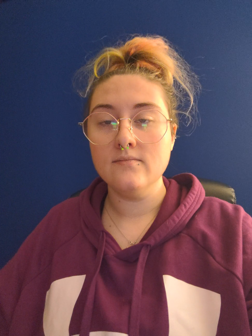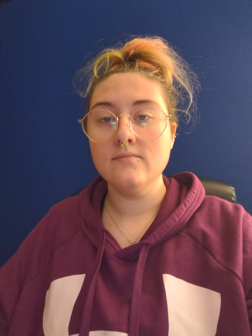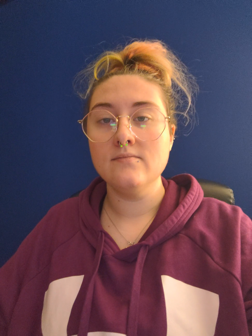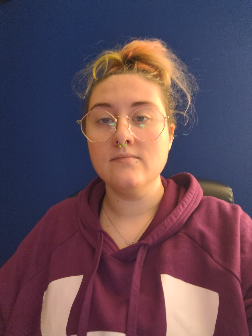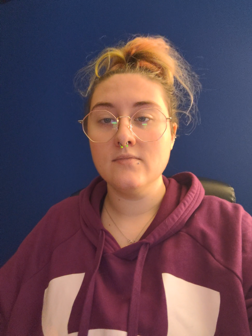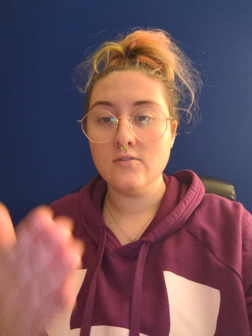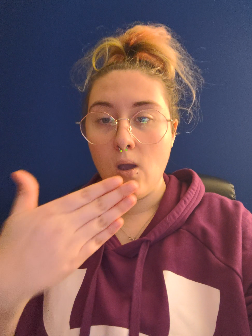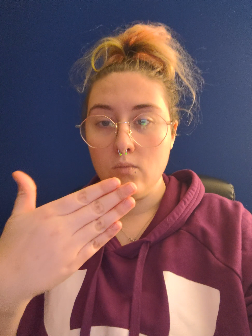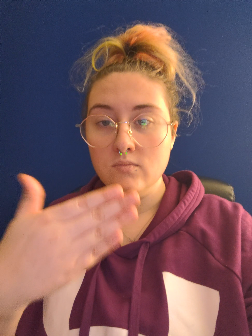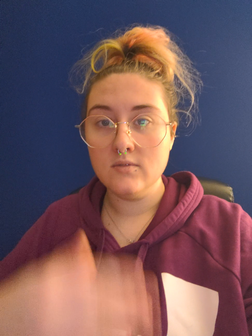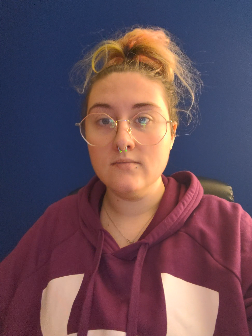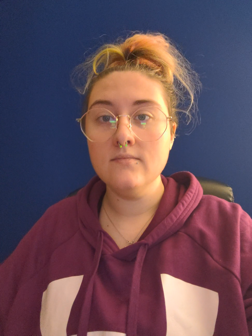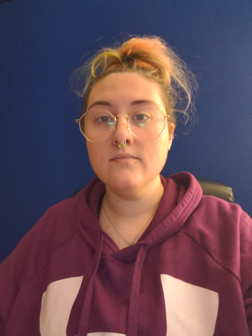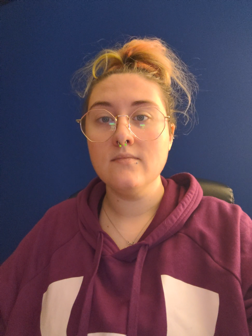close